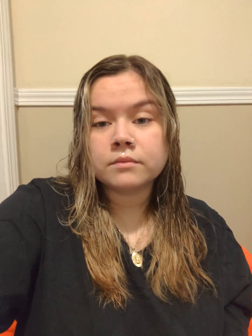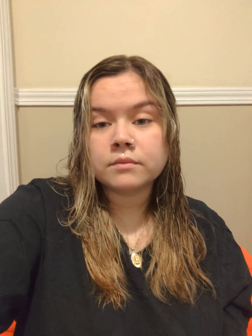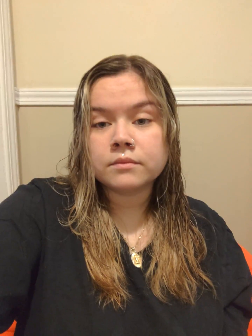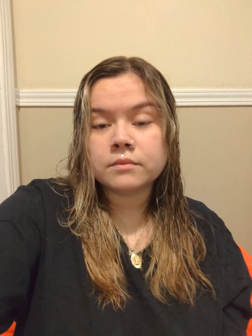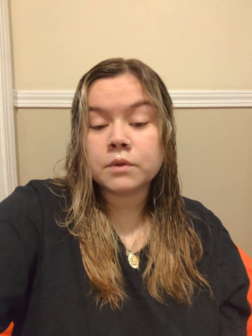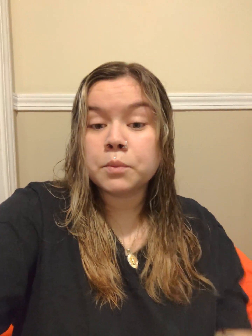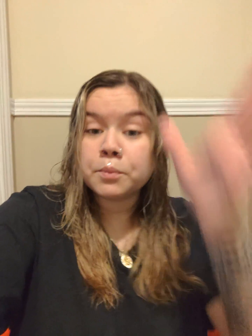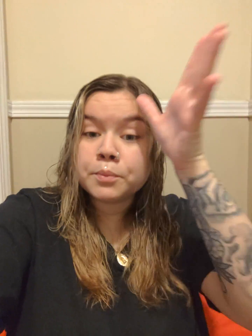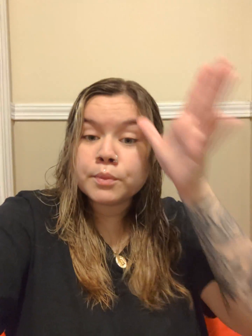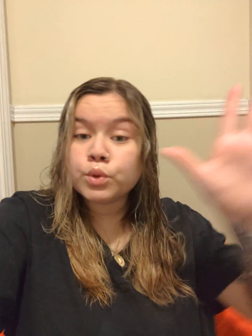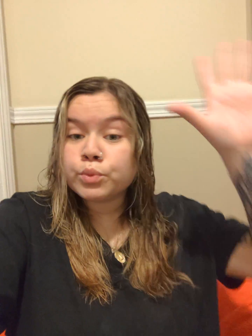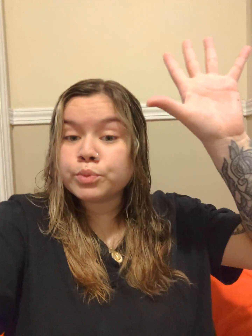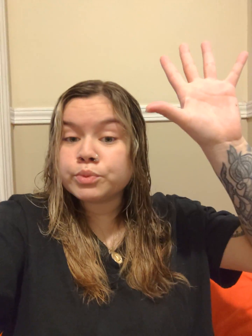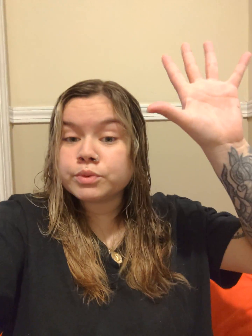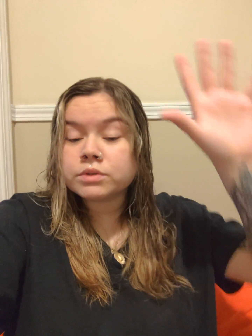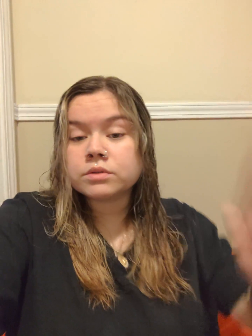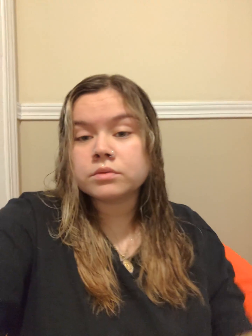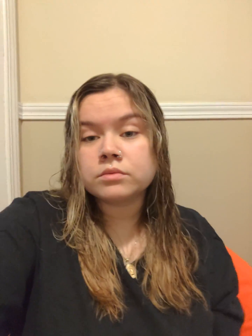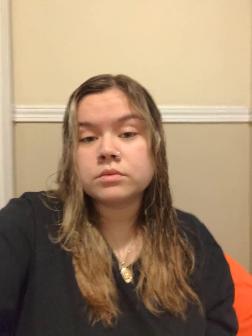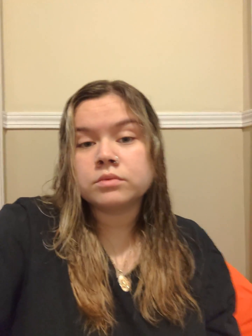moose